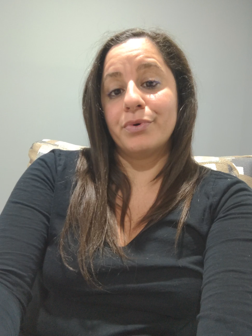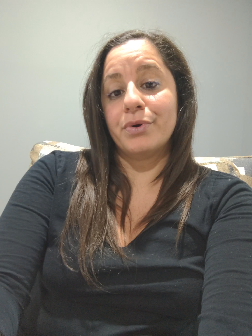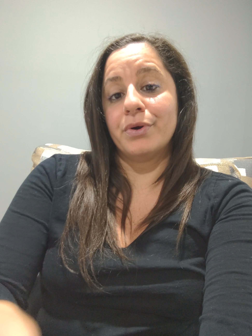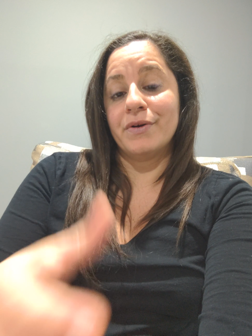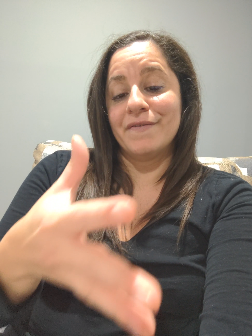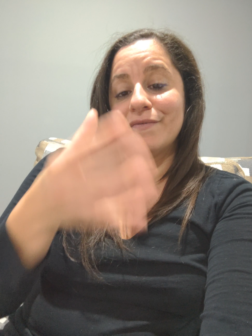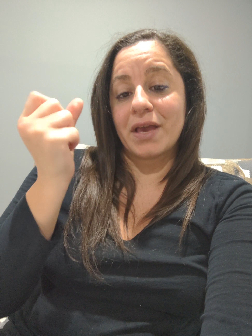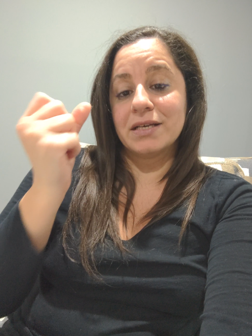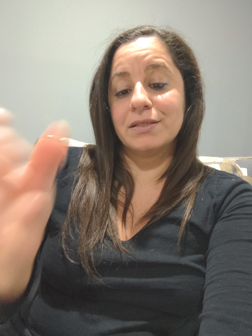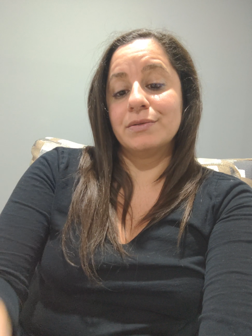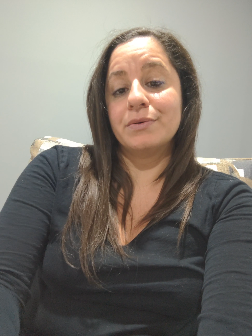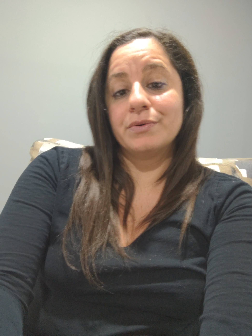fast